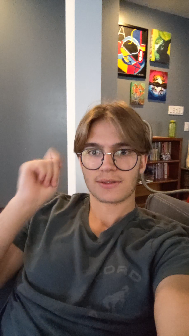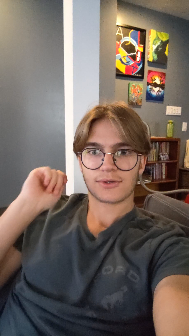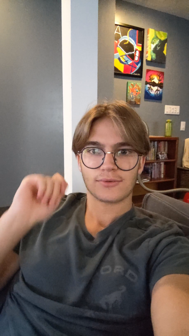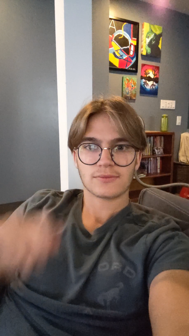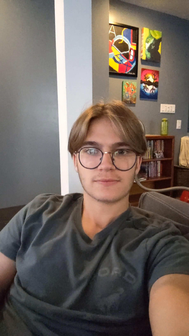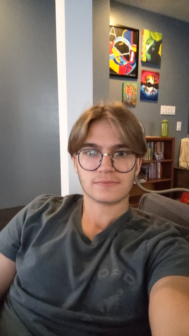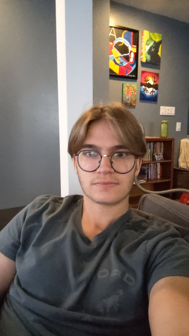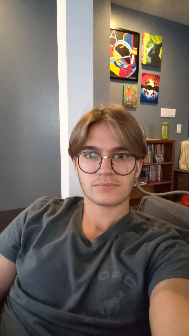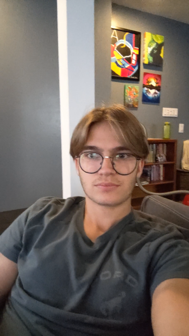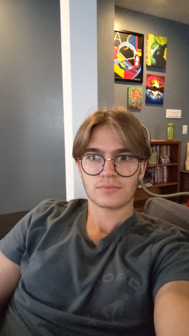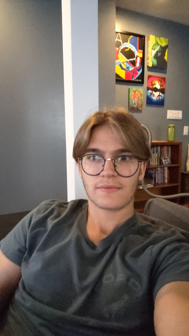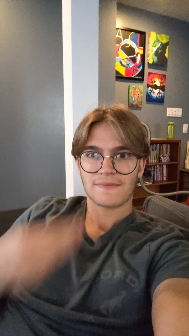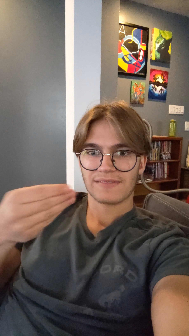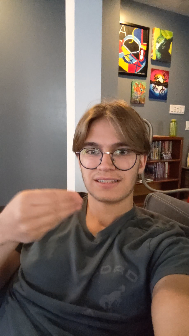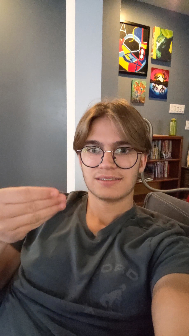feed